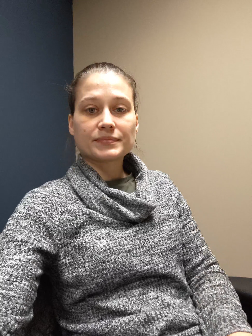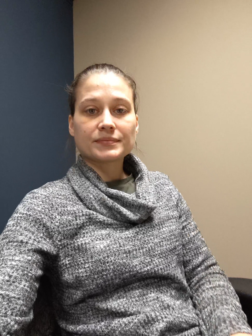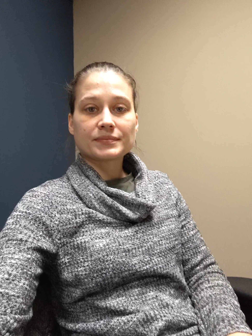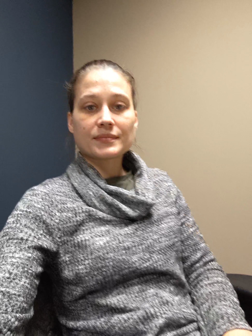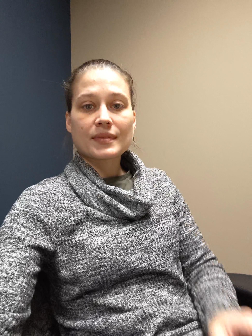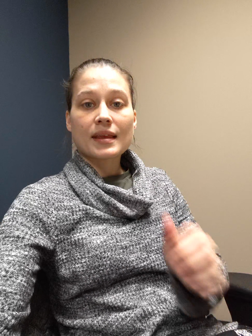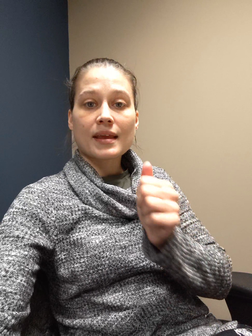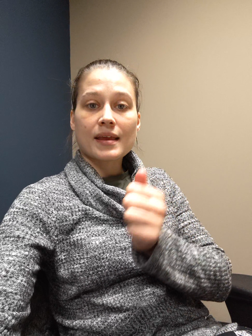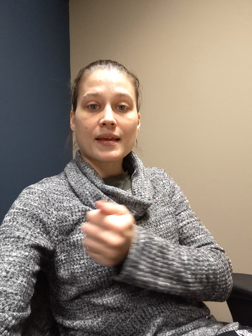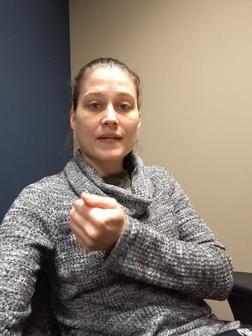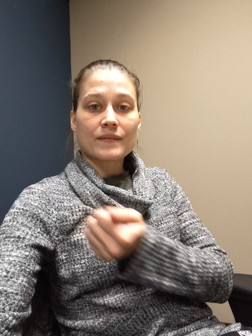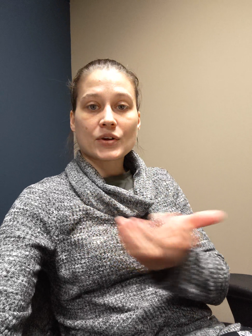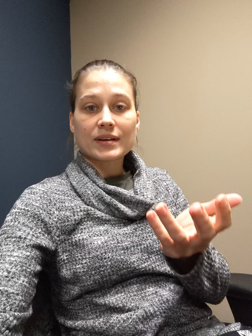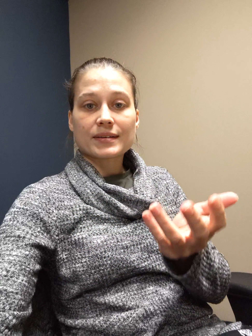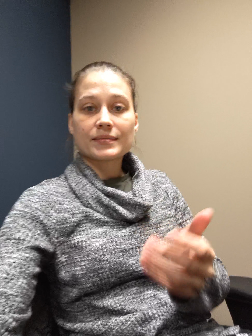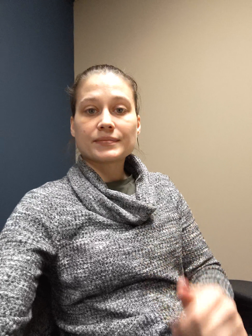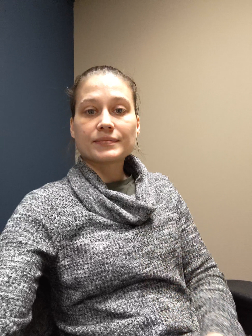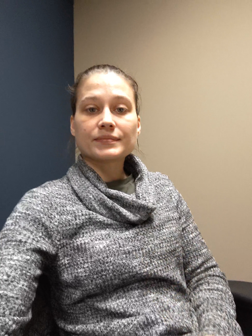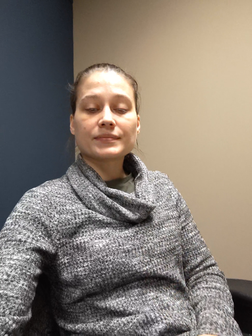every